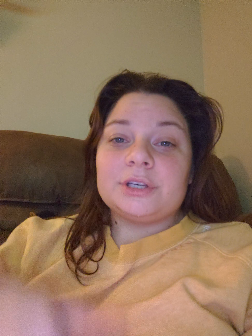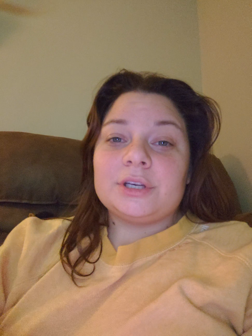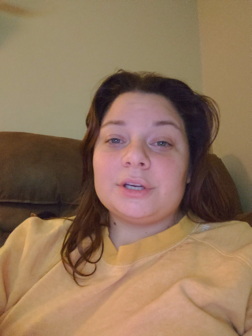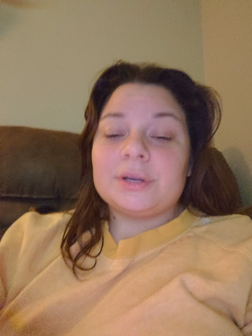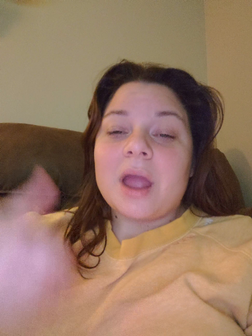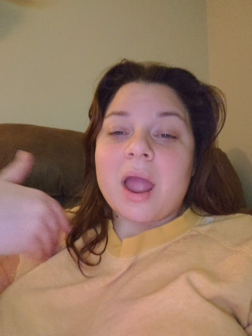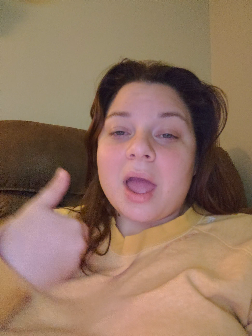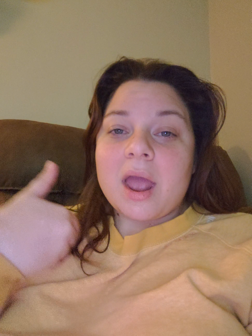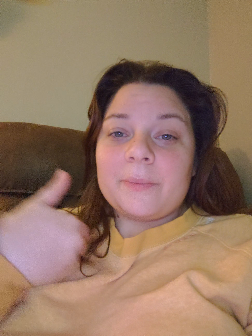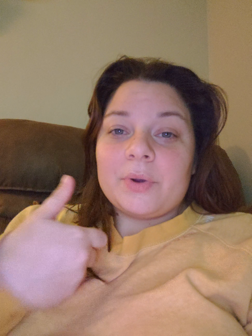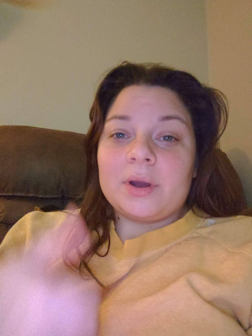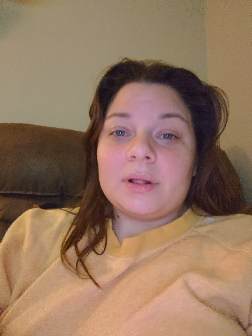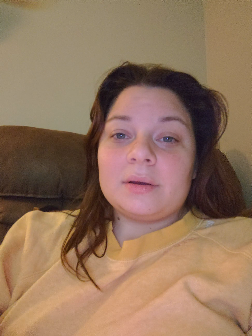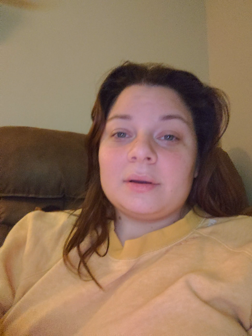animal